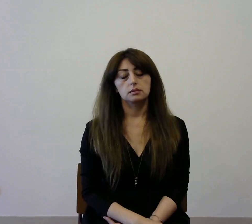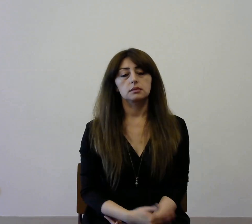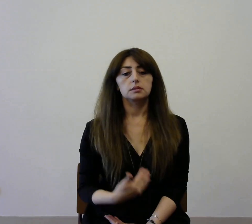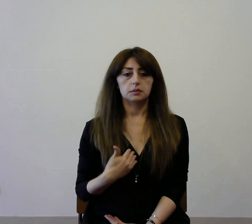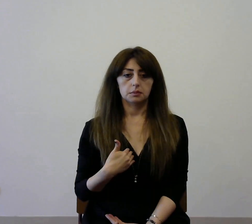mən